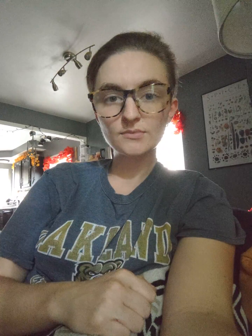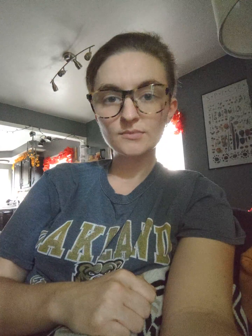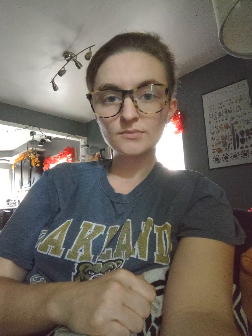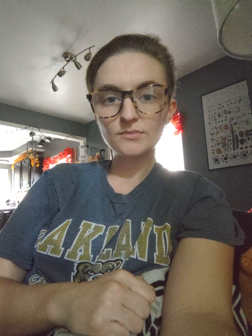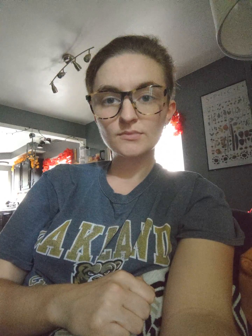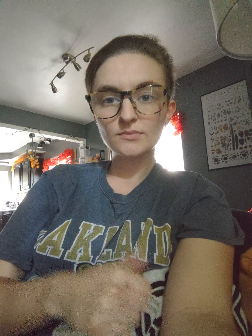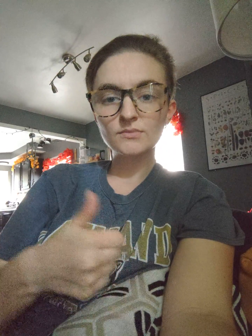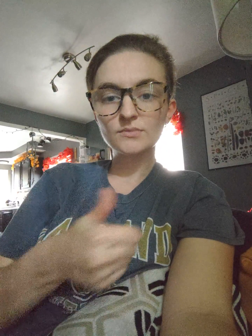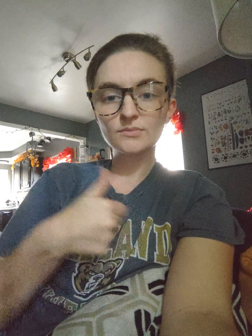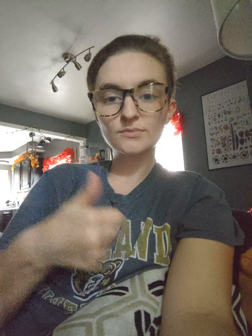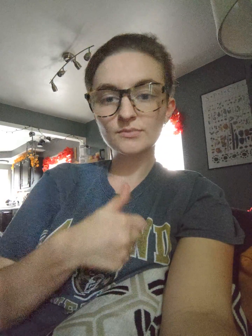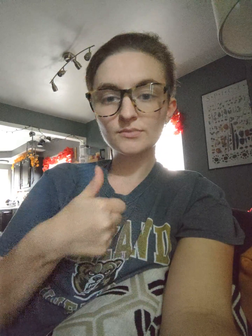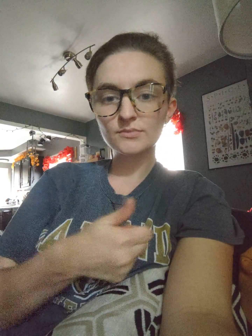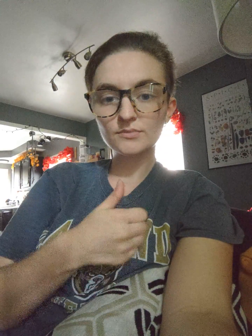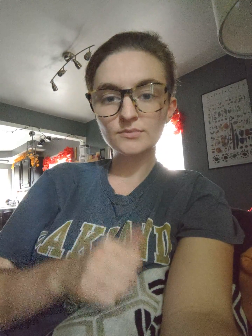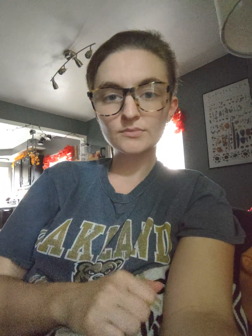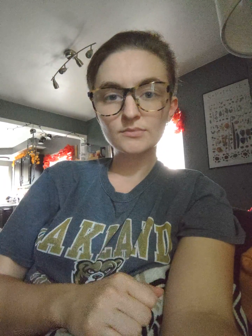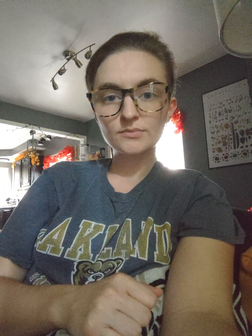basement